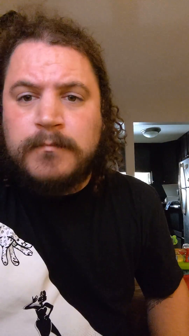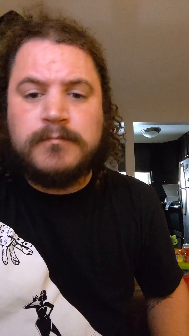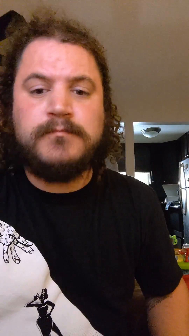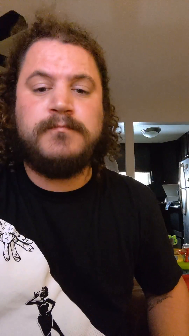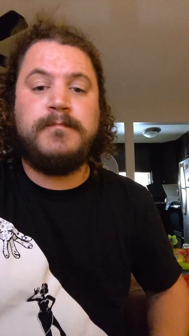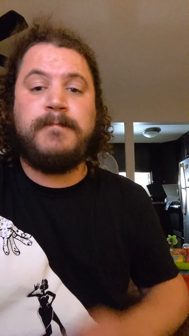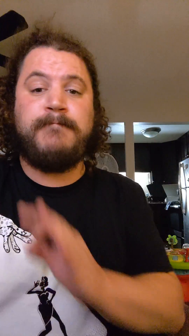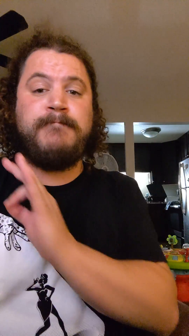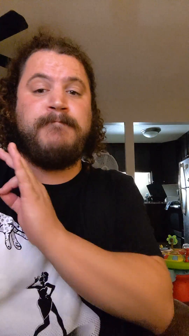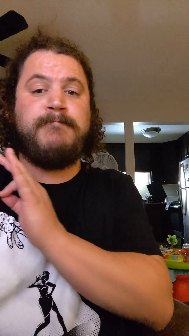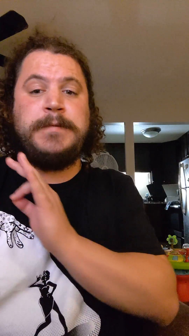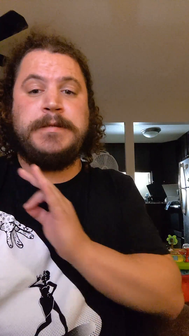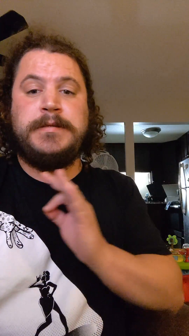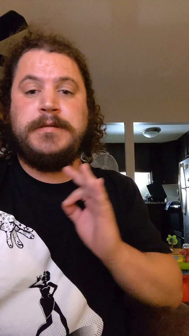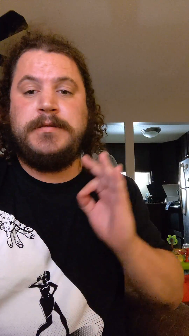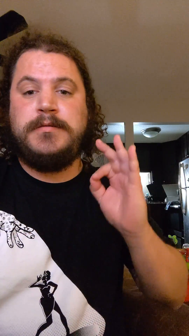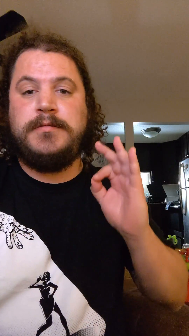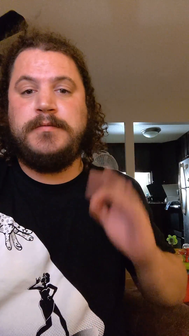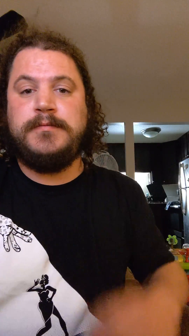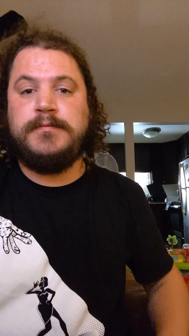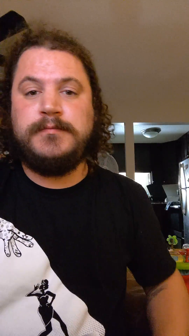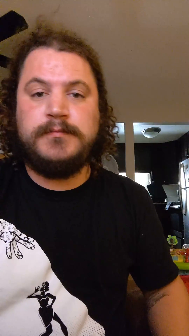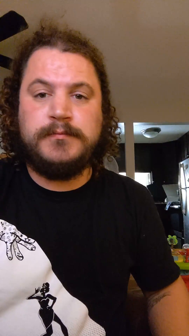beads